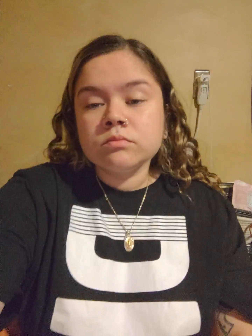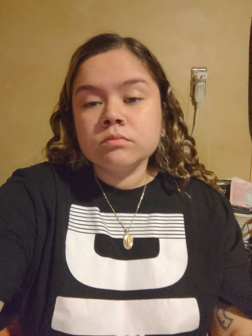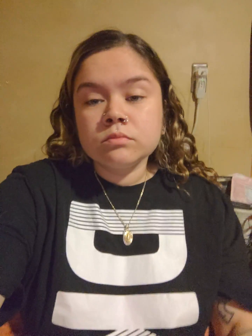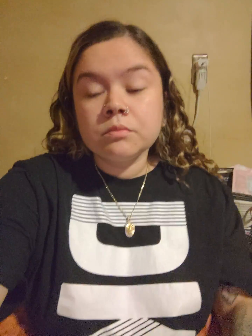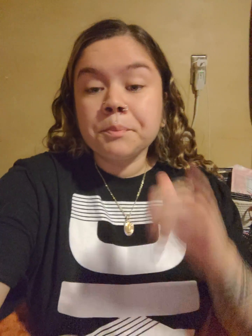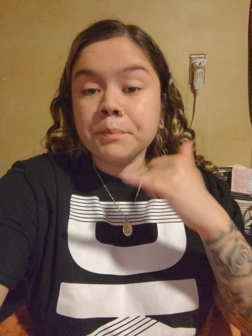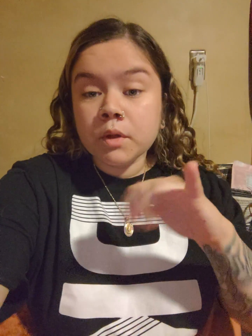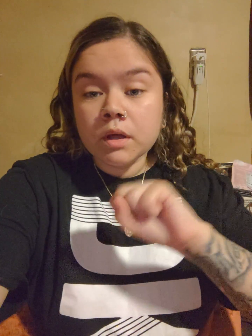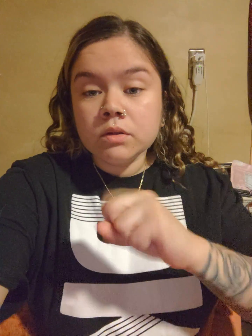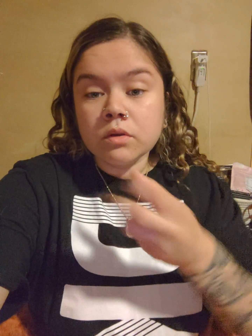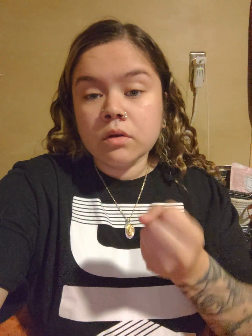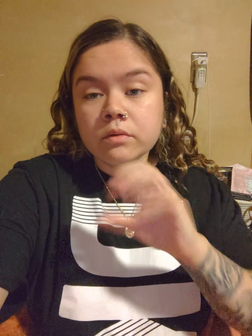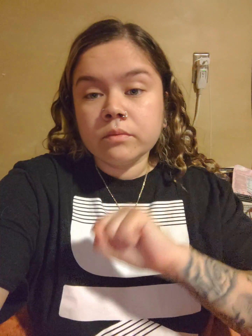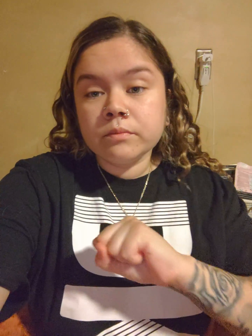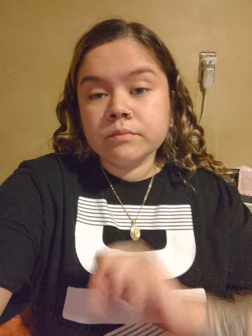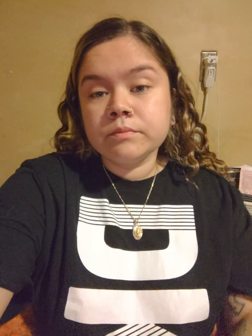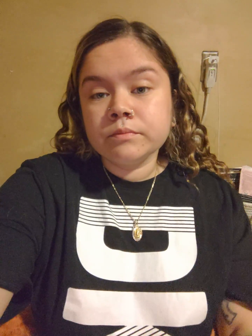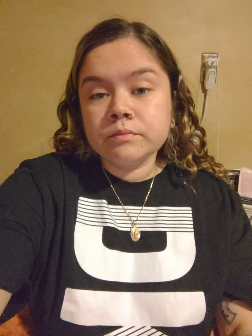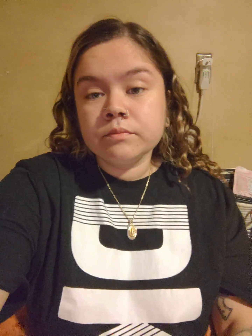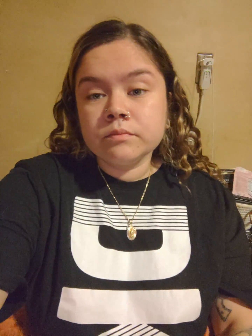play dough